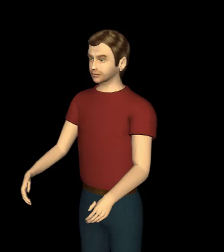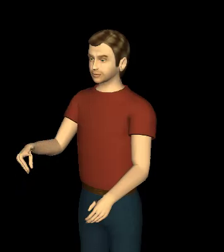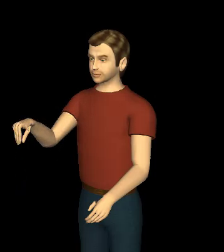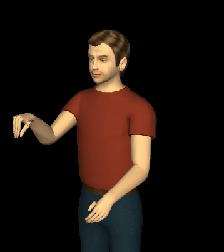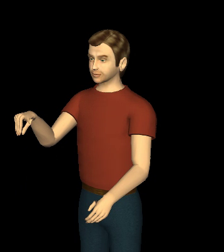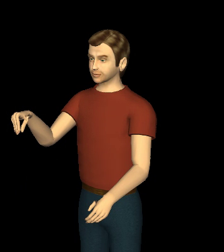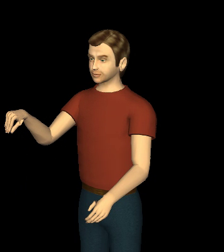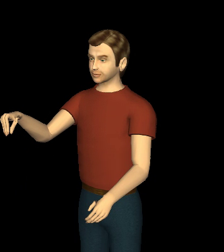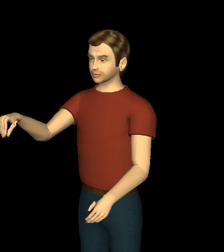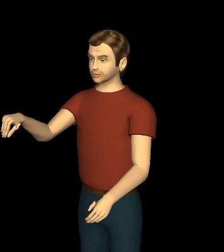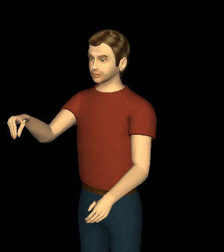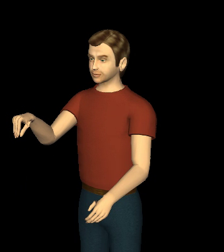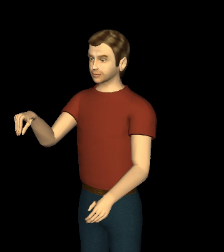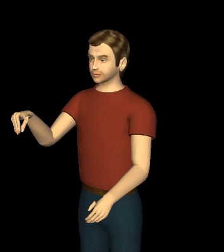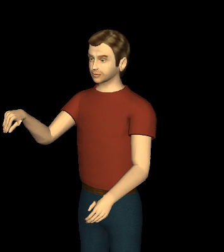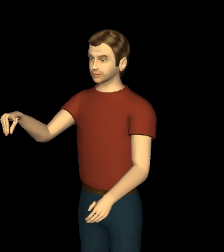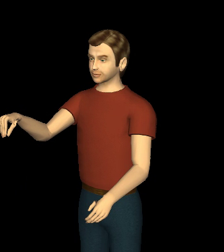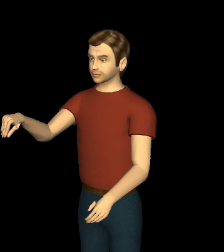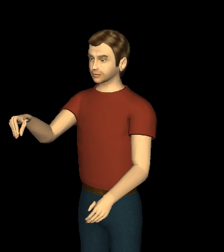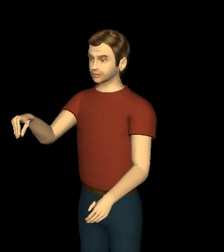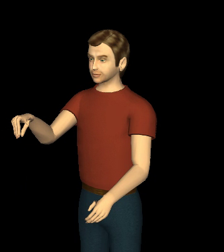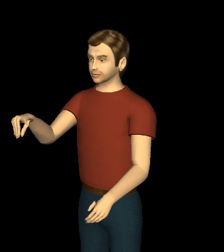طحين